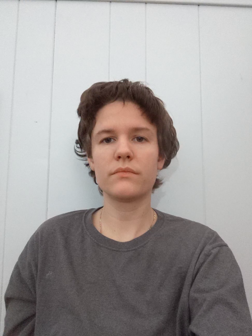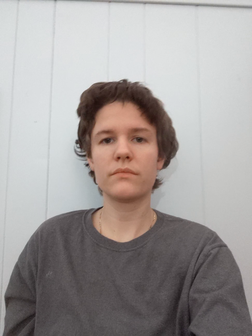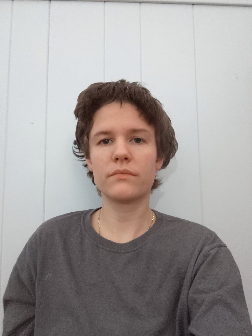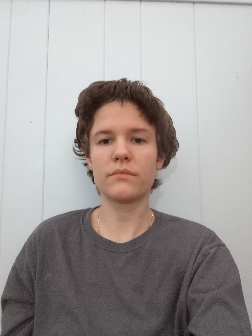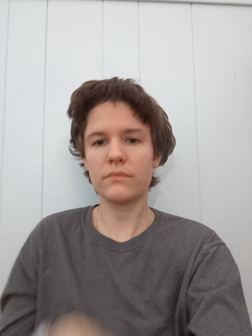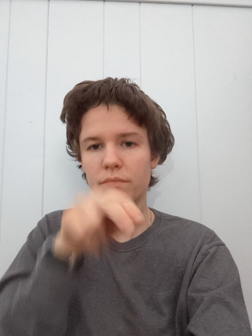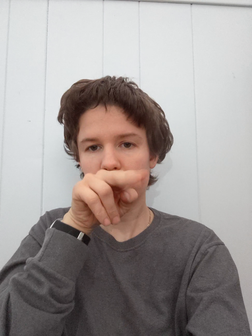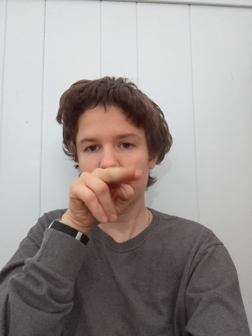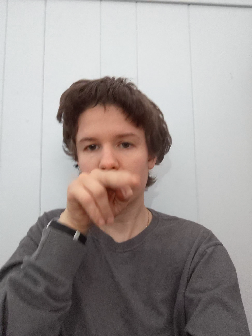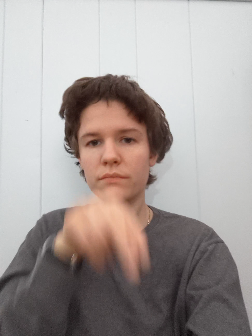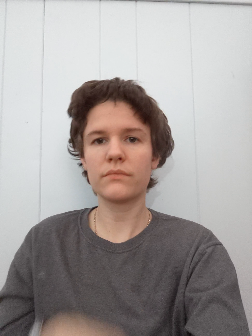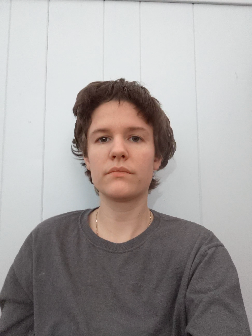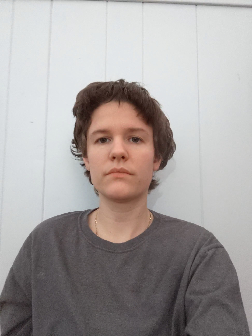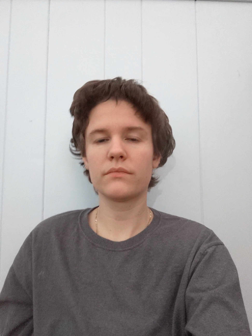tongue